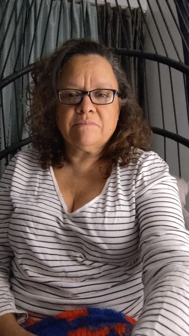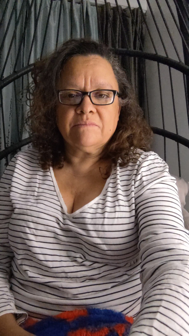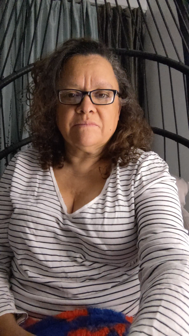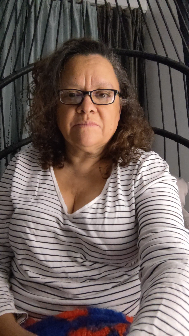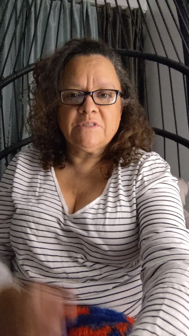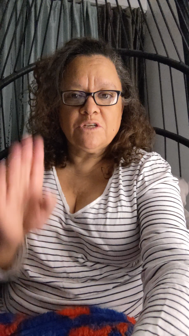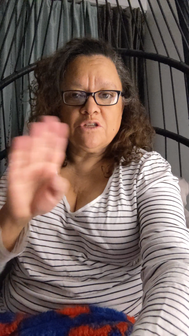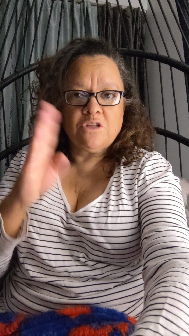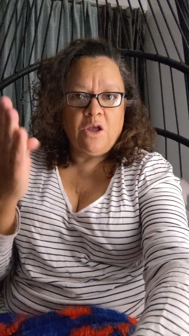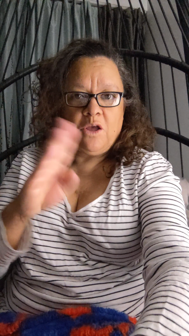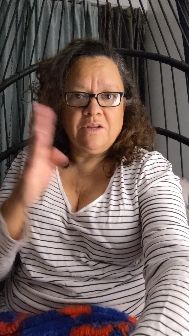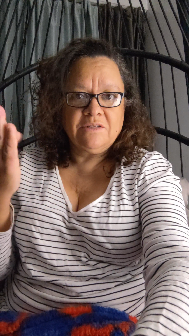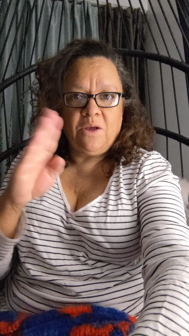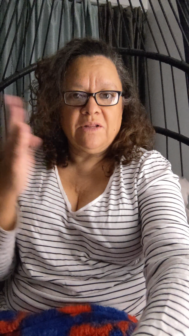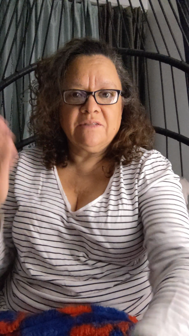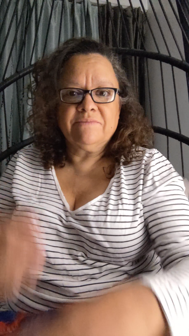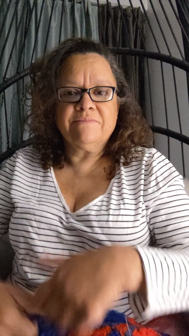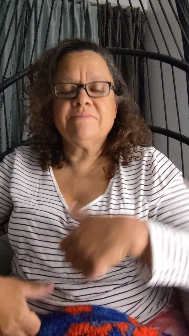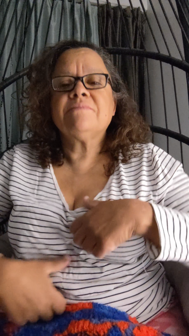door